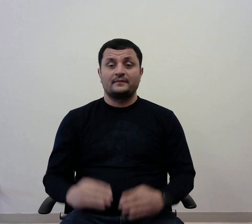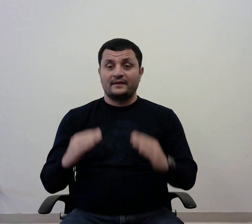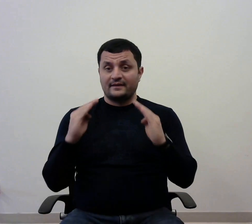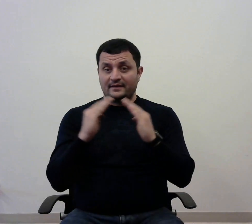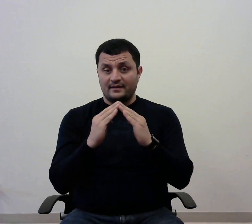ev